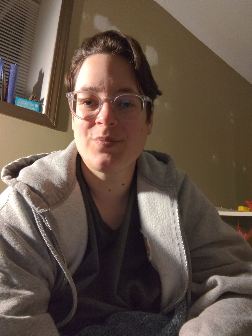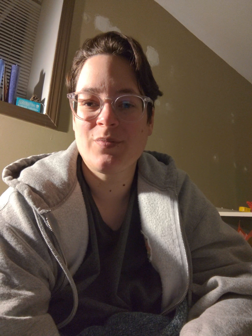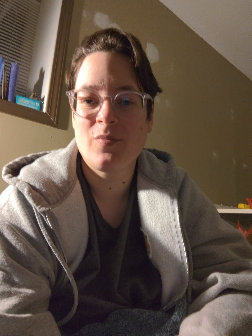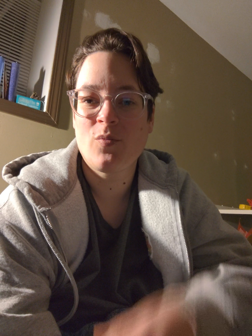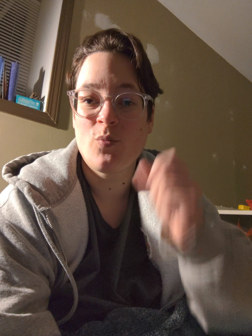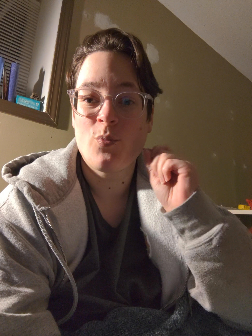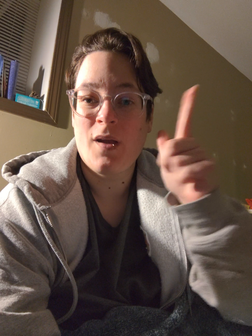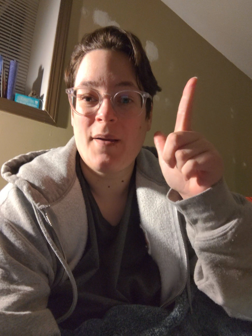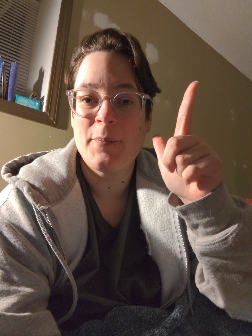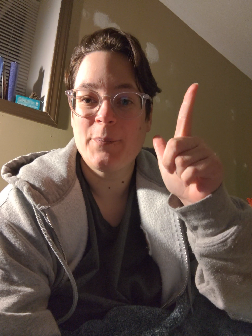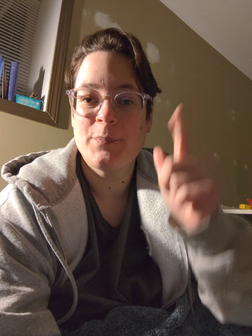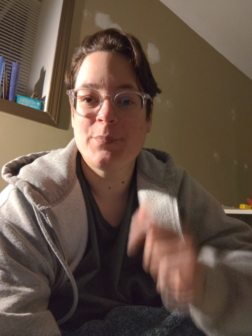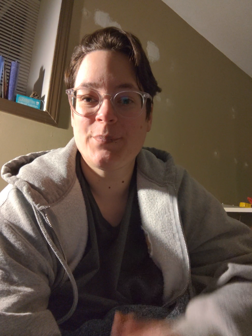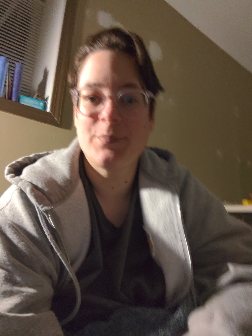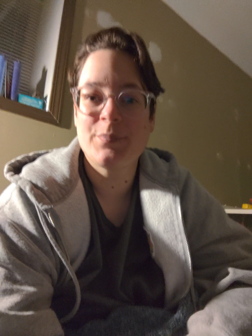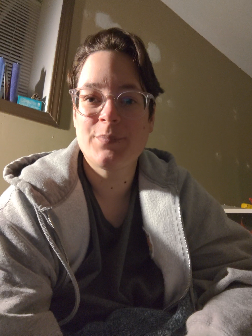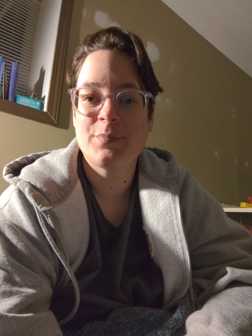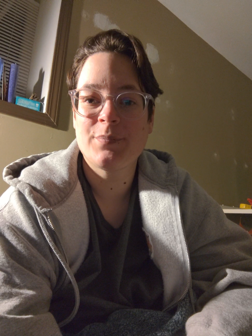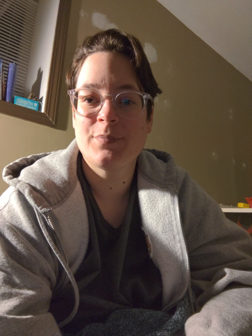awake